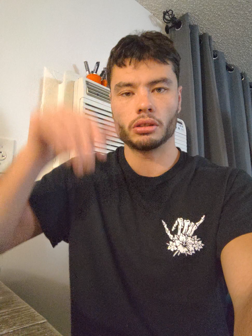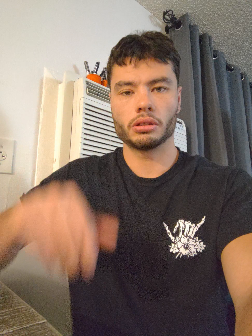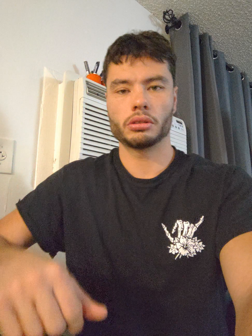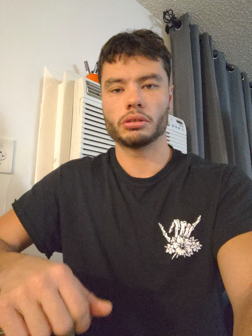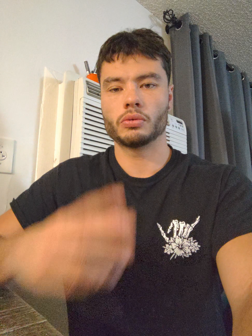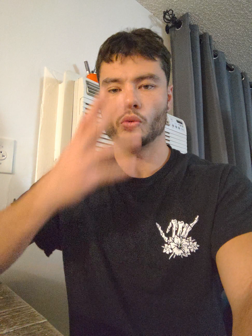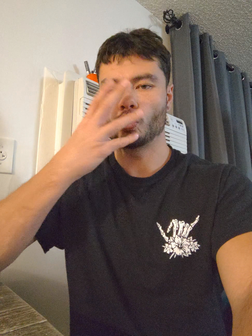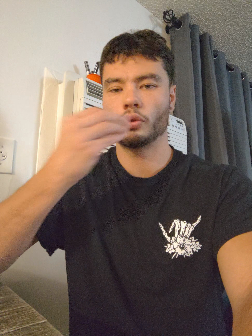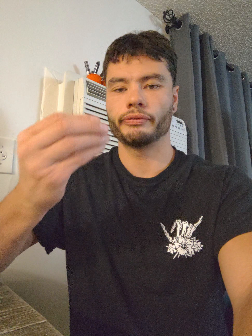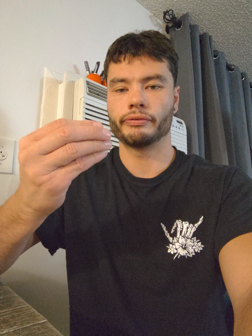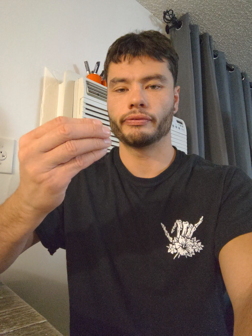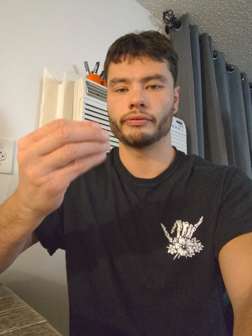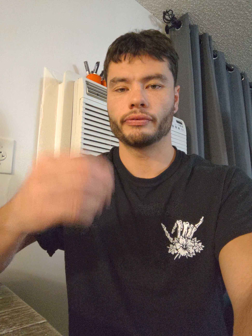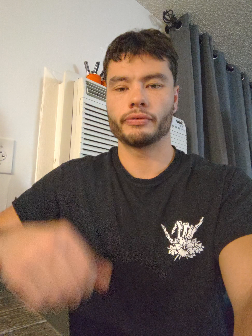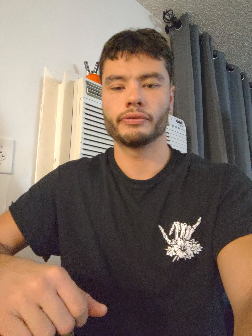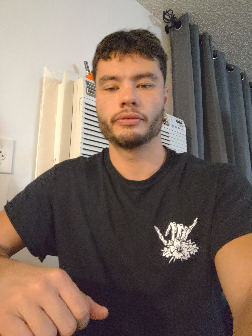wolf